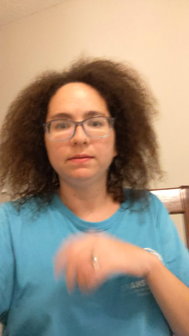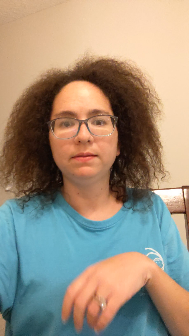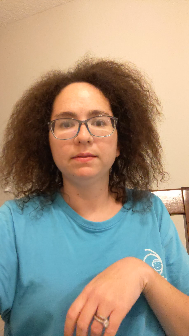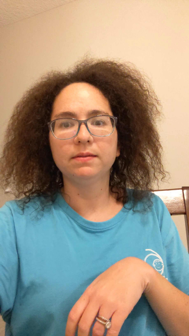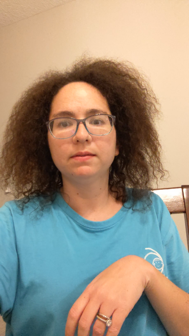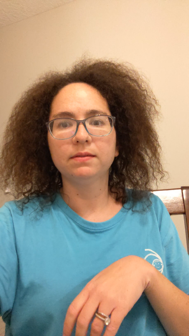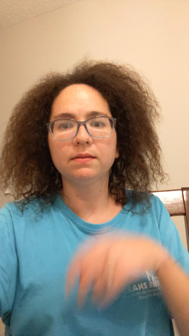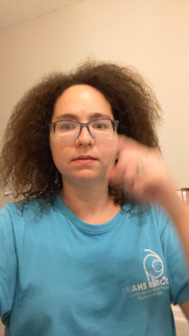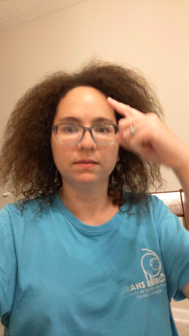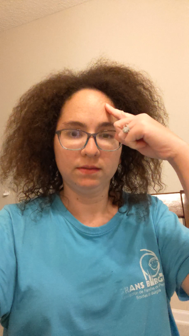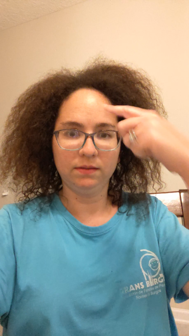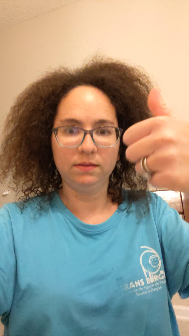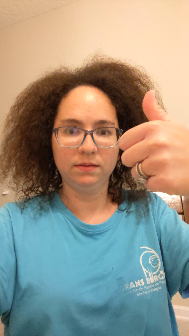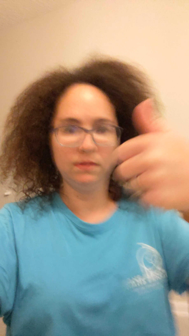dime